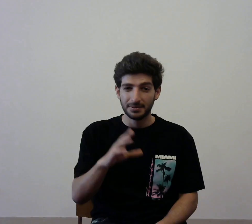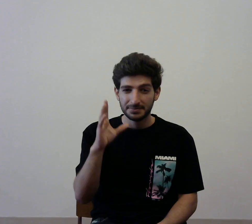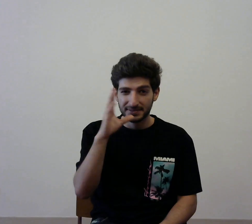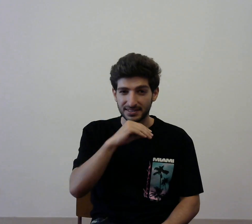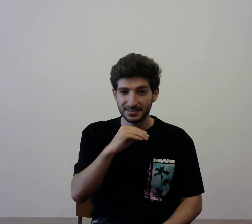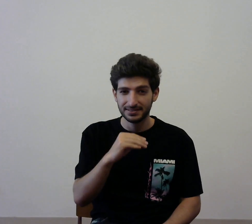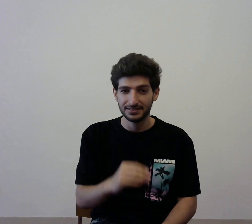bilər